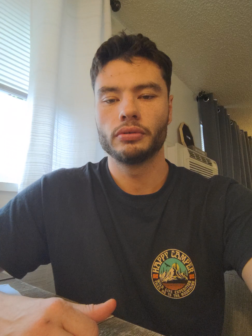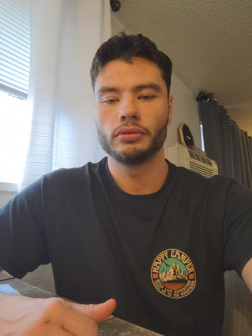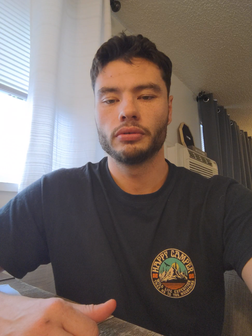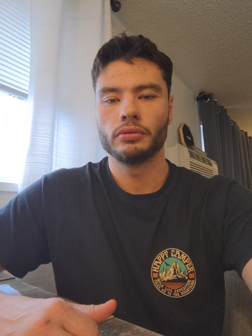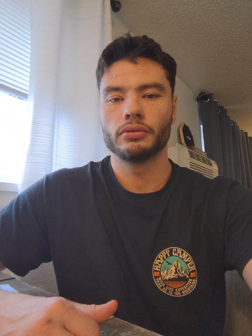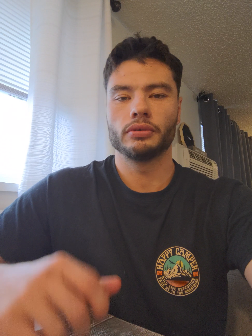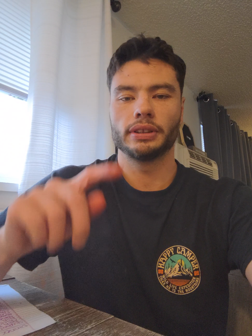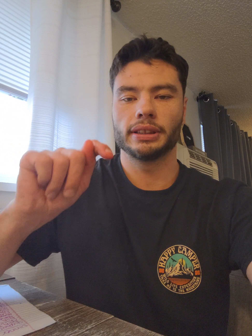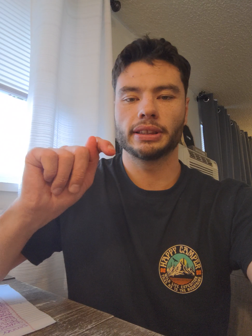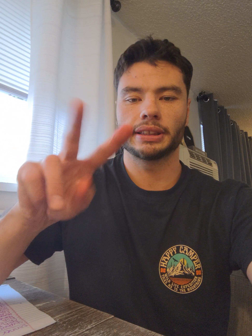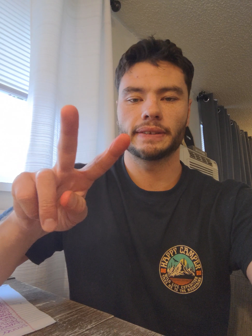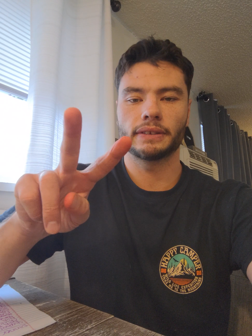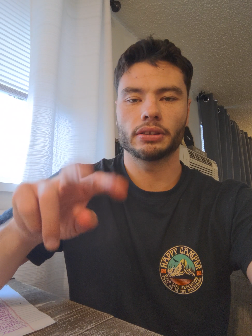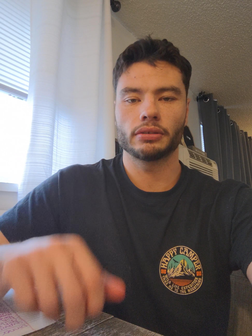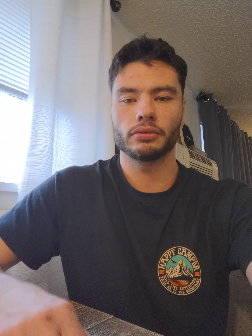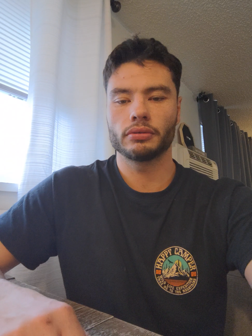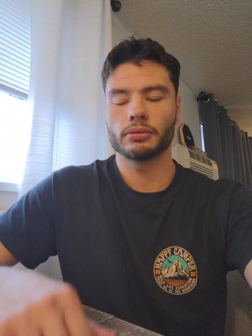TV